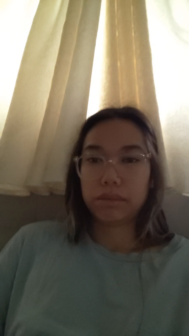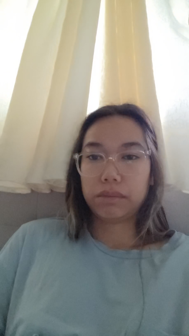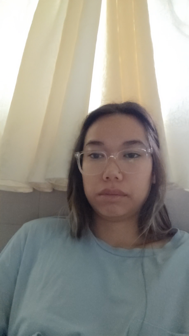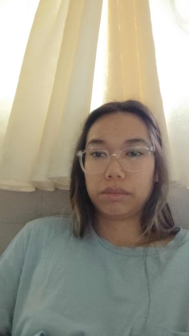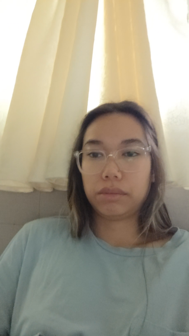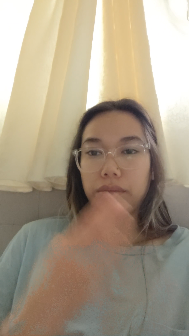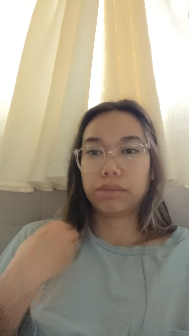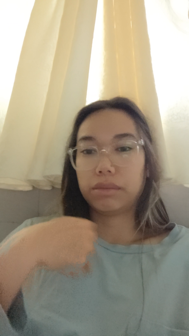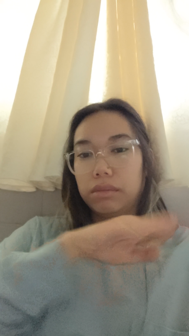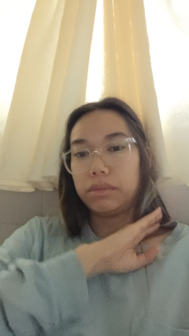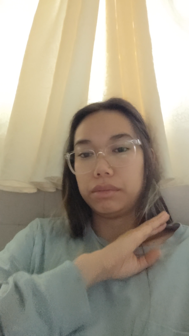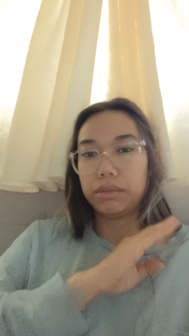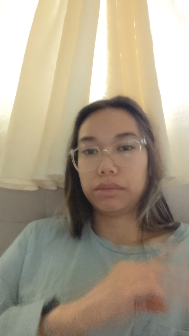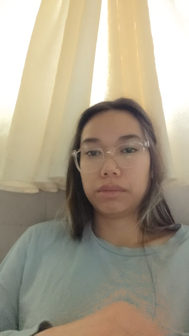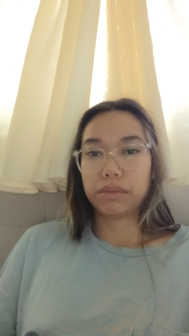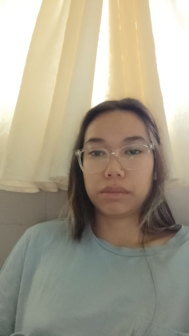scarf